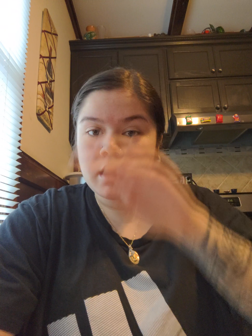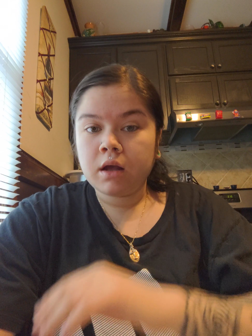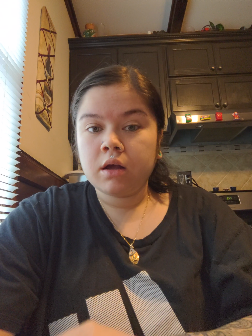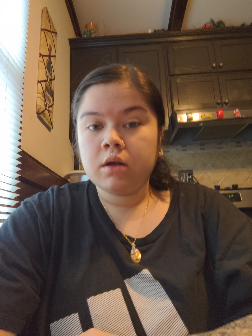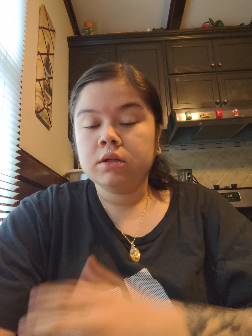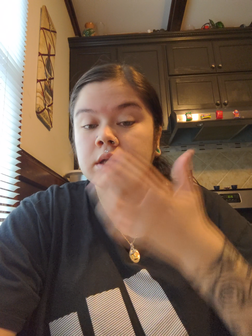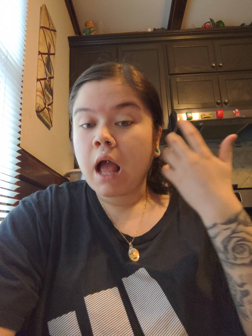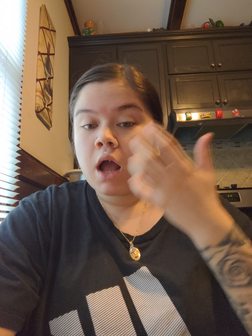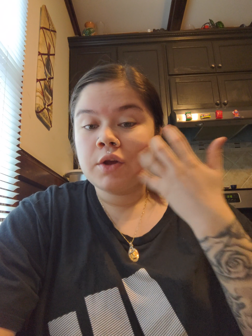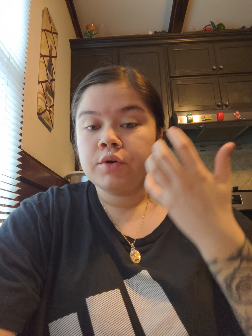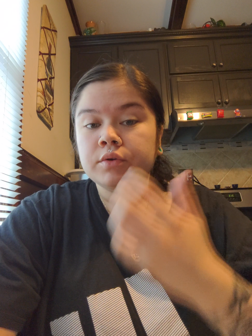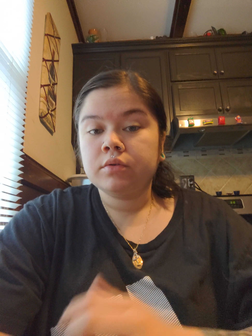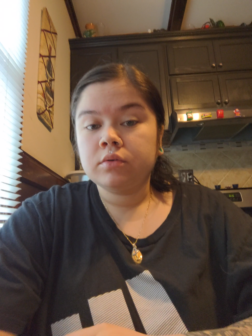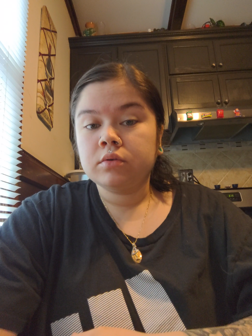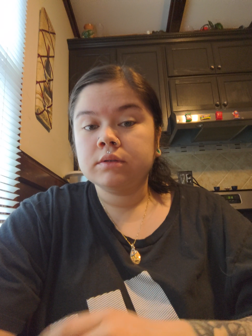tiger